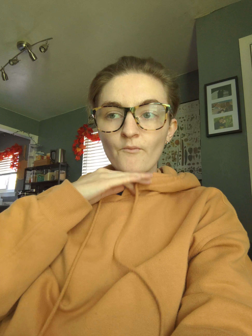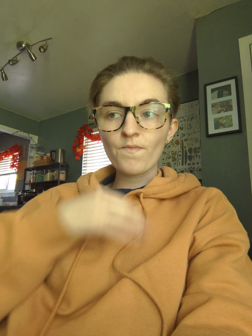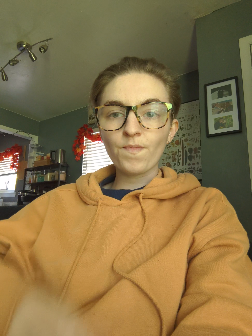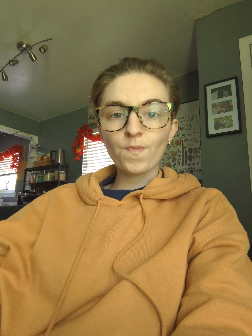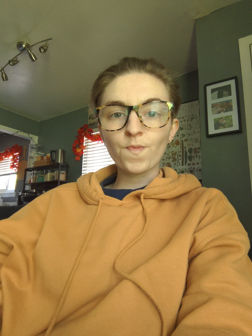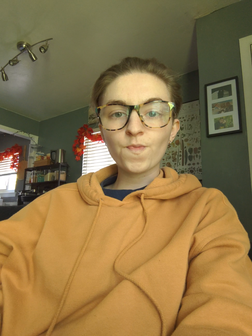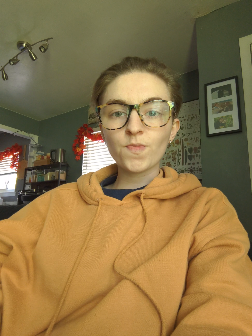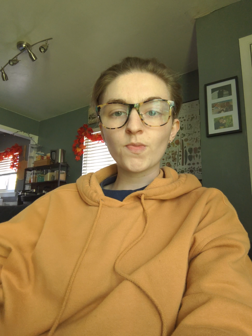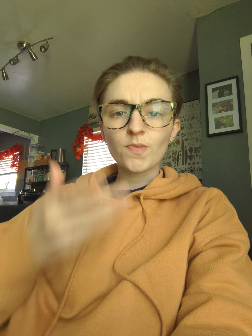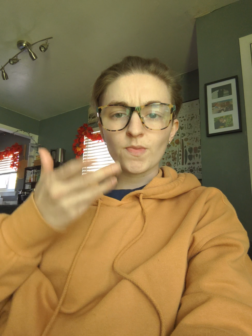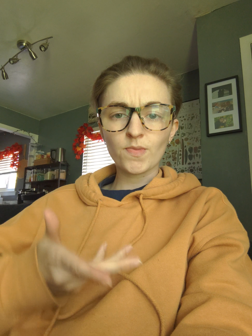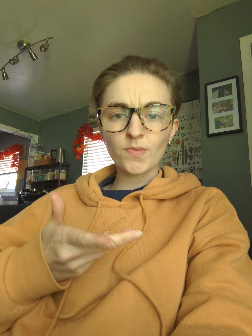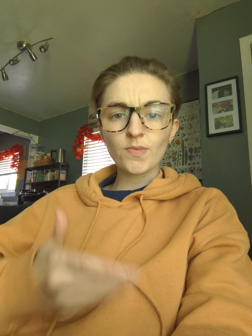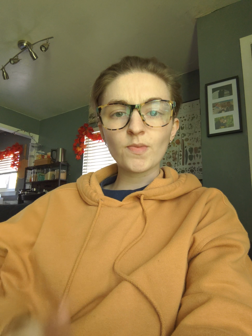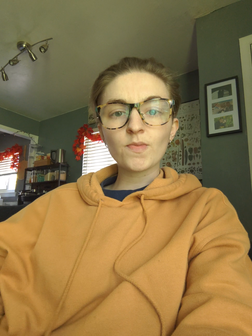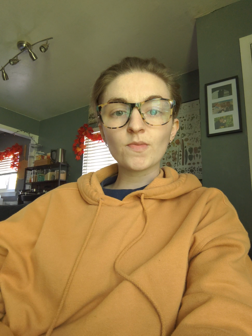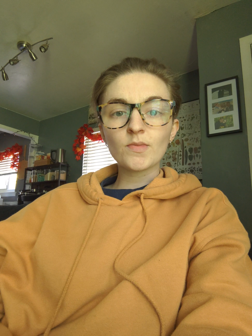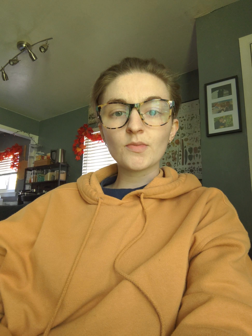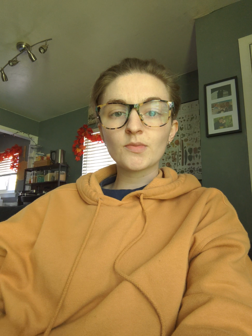heavy